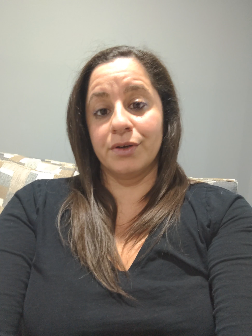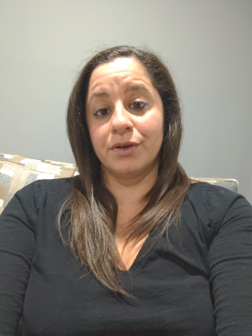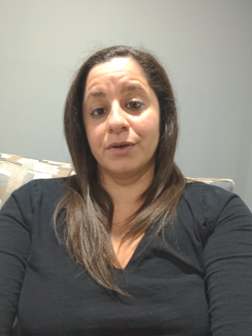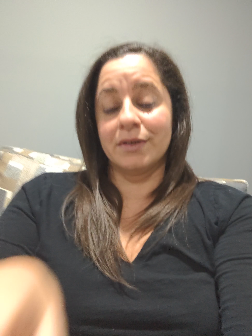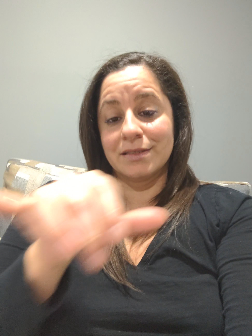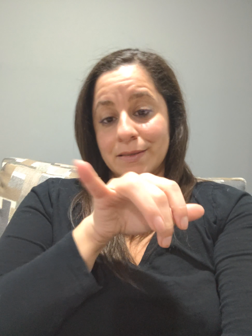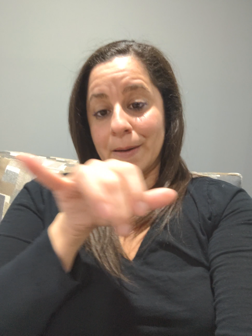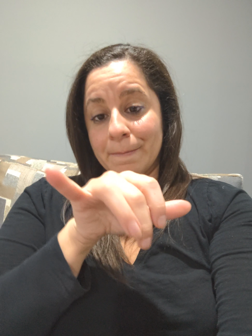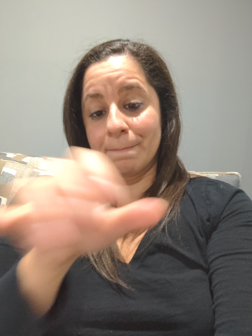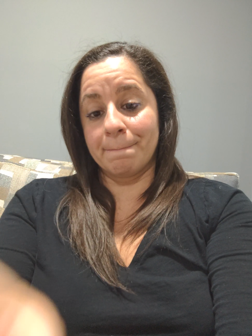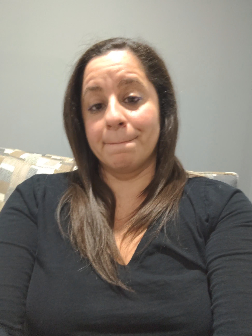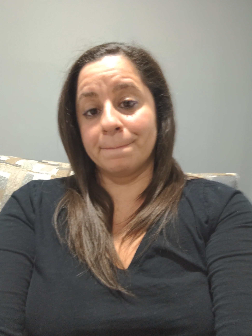same